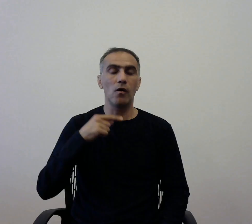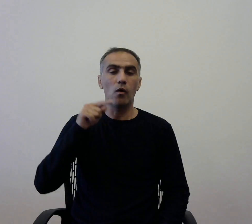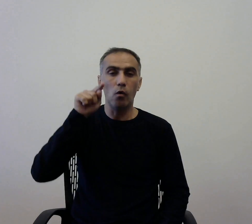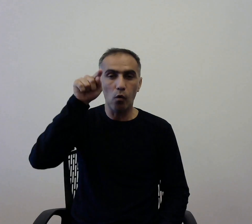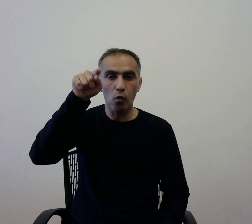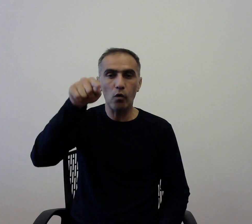ora